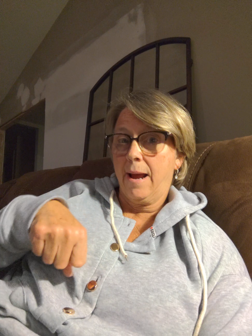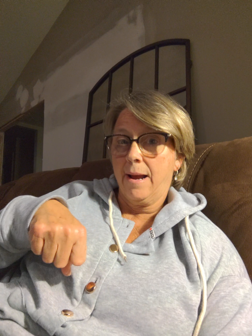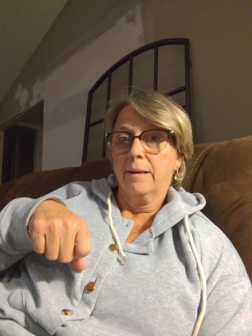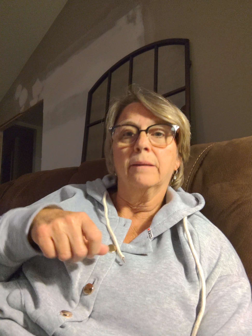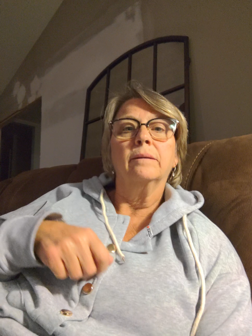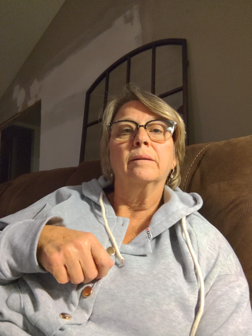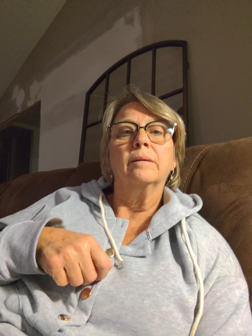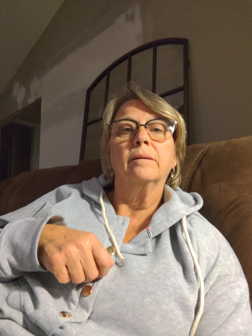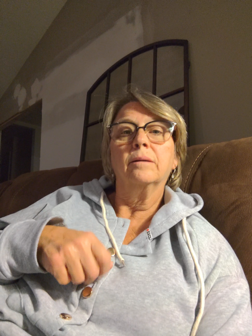can